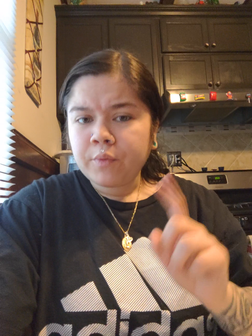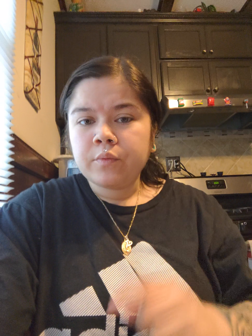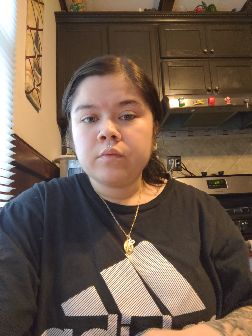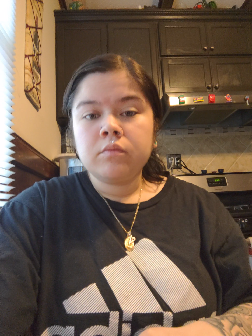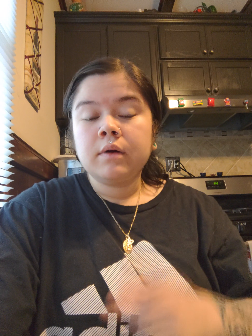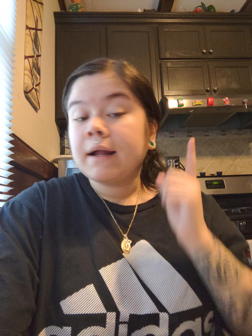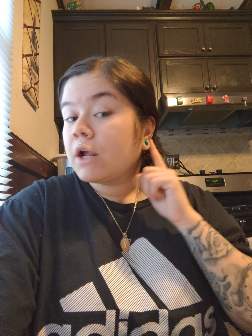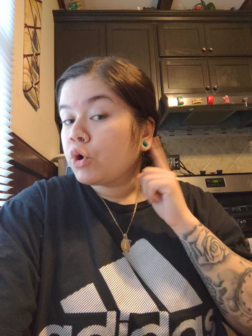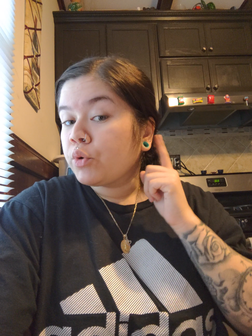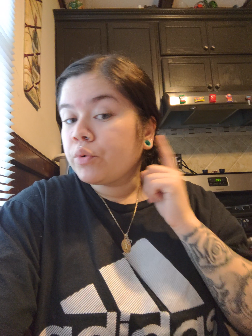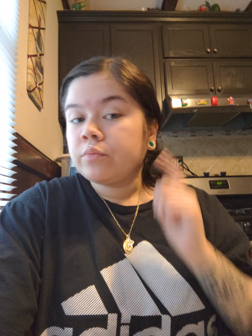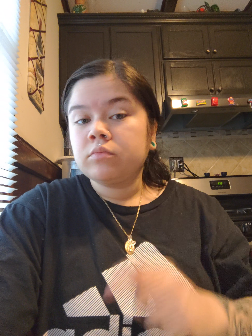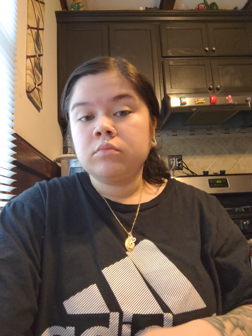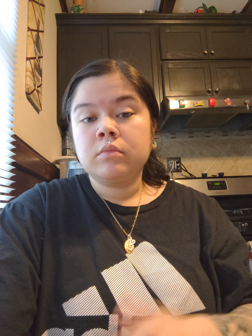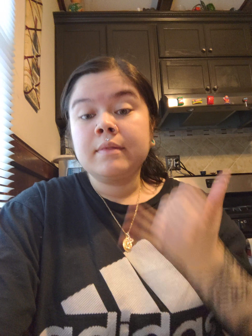ear